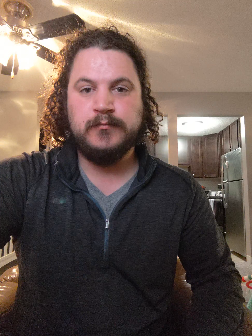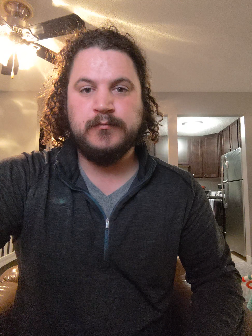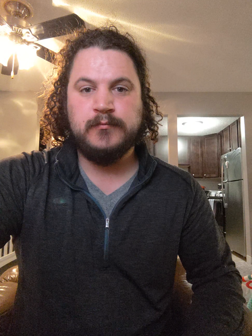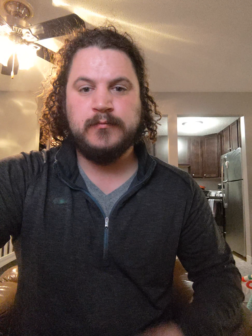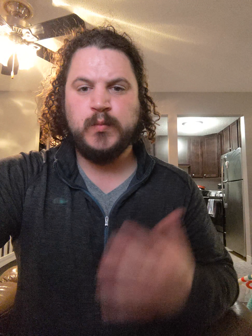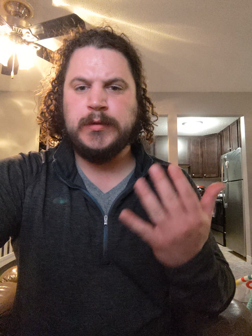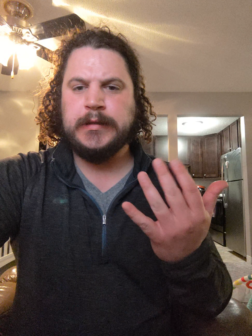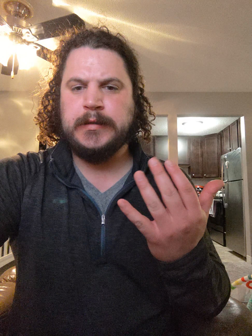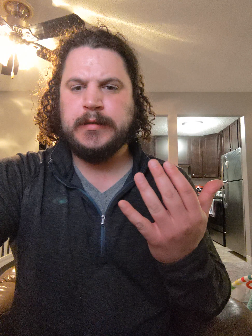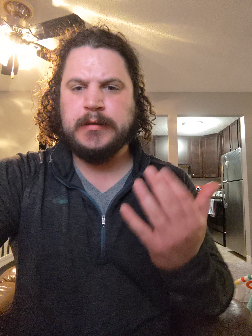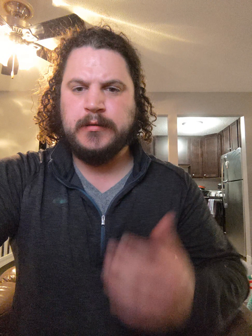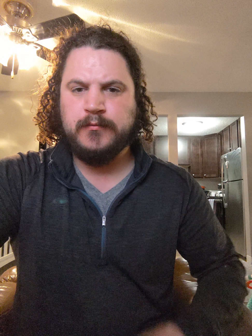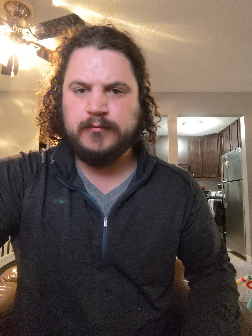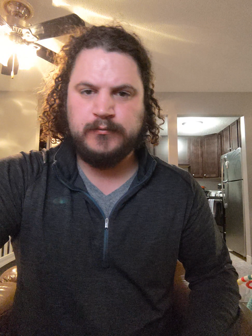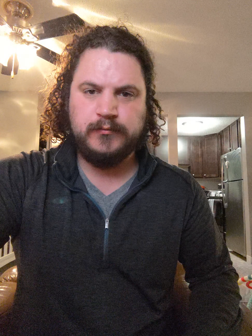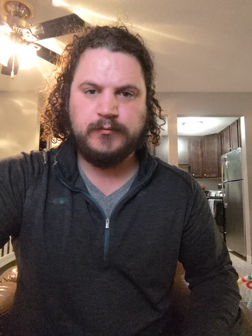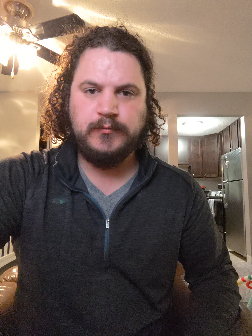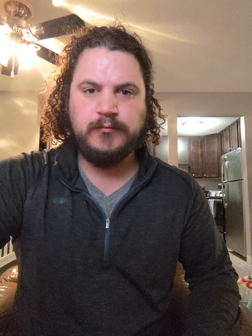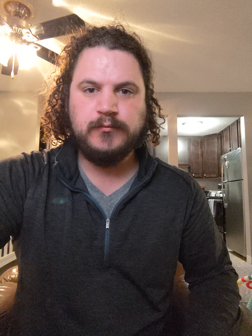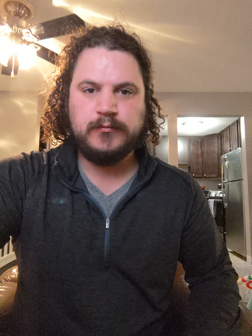wait